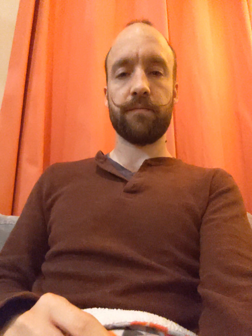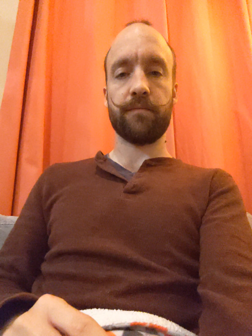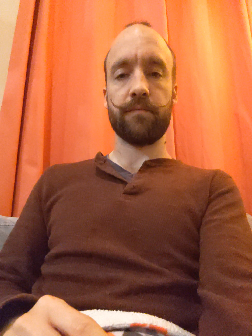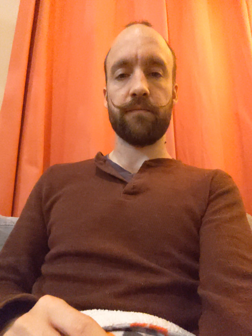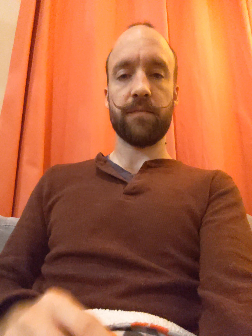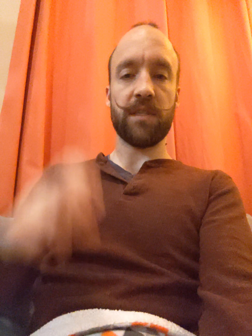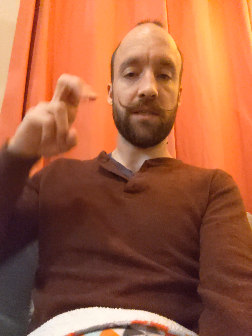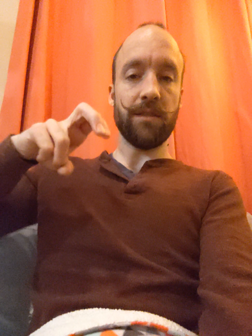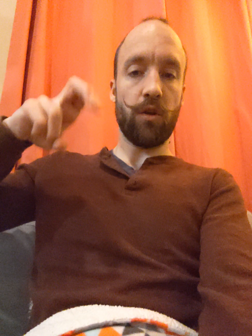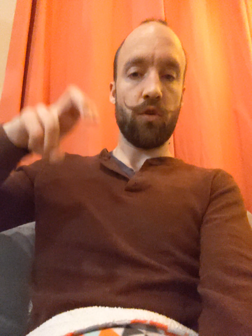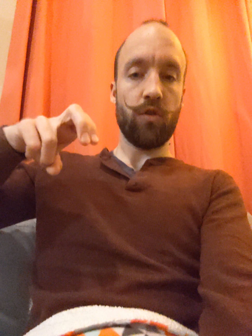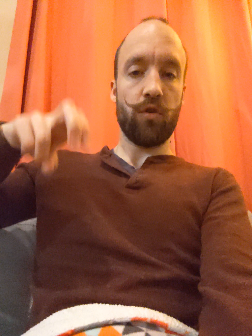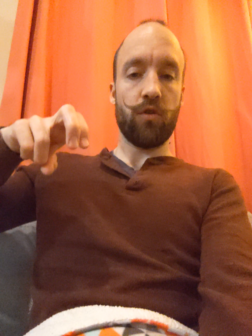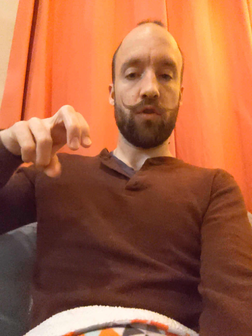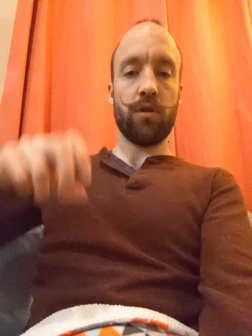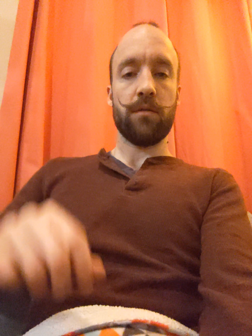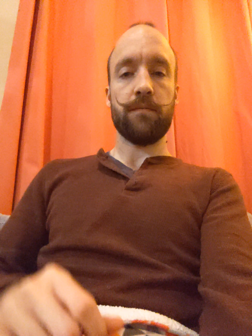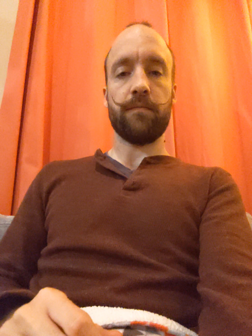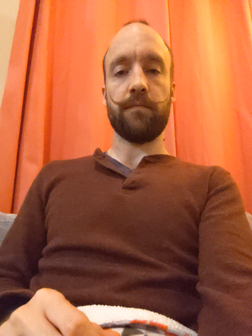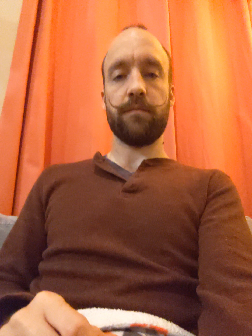chair